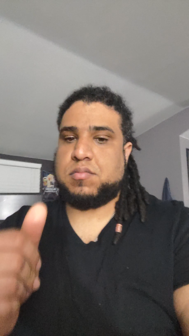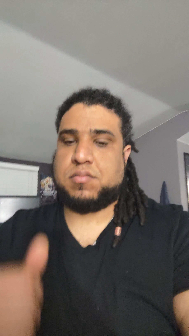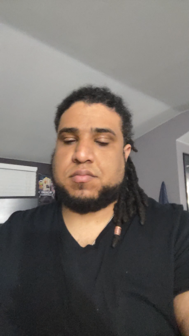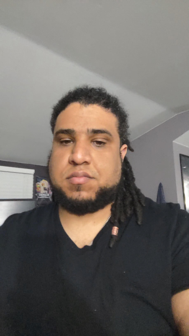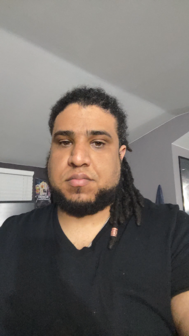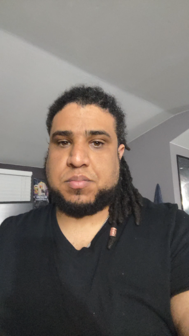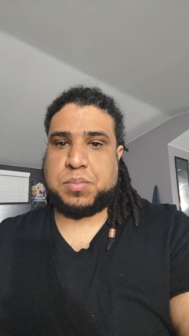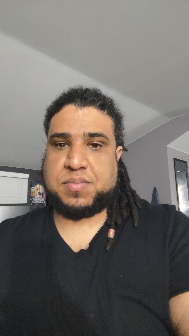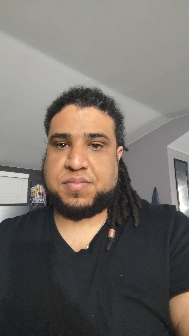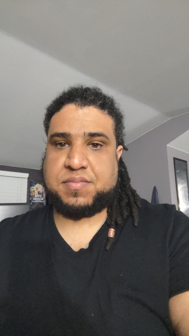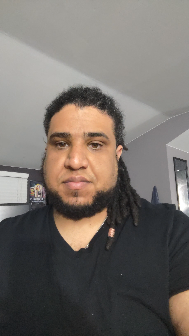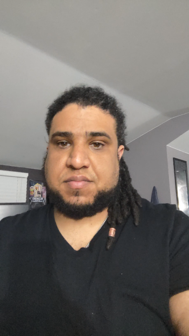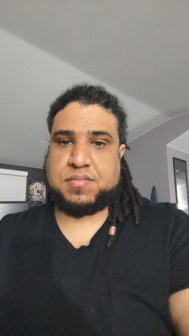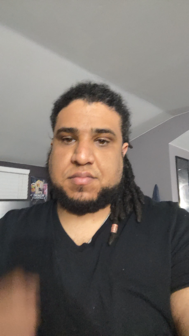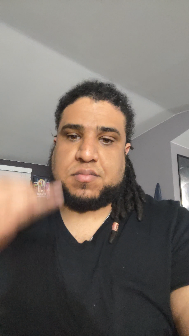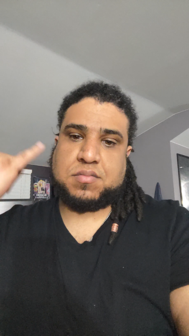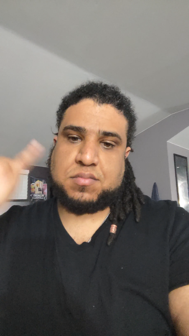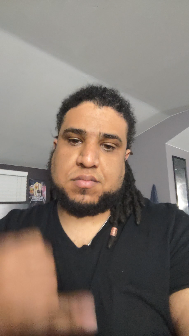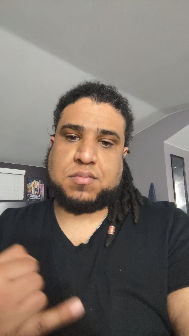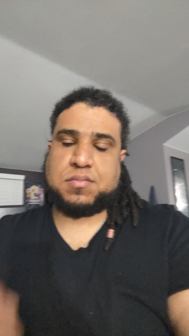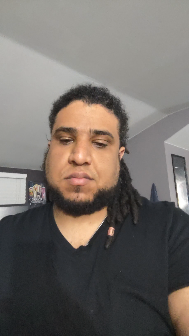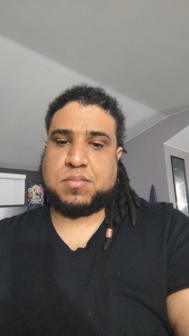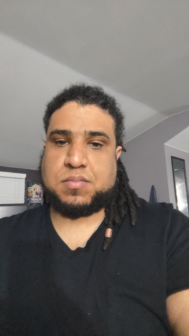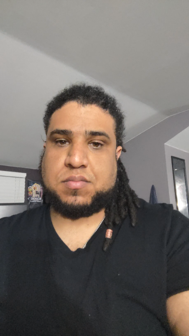last